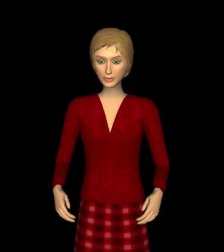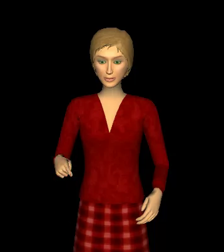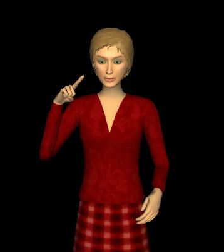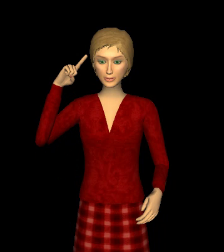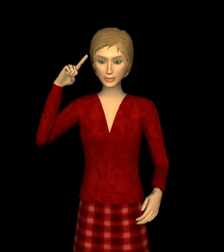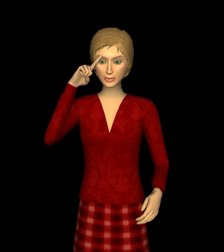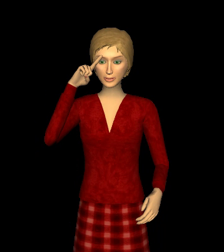لماذا